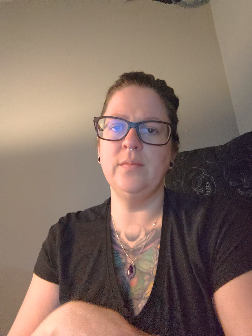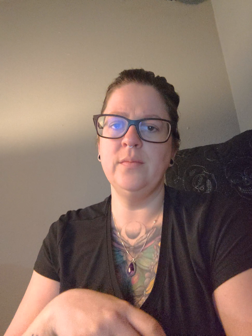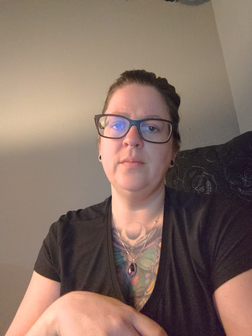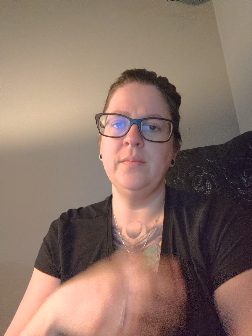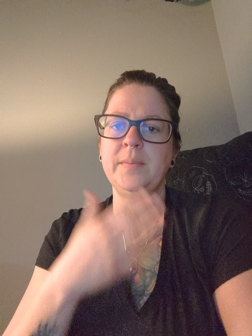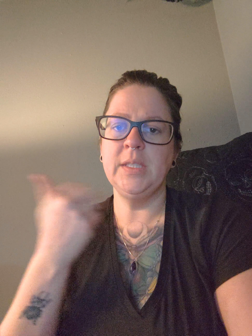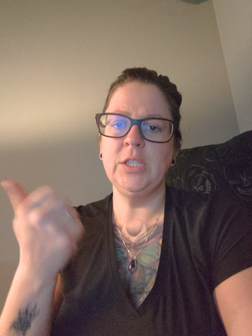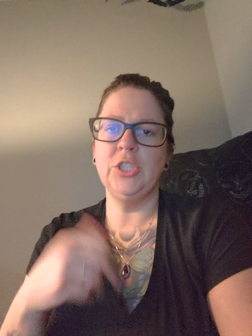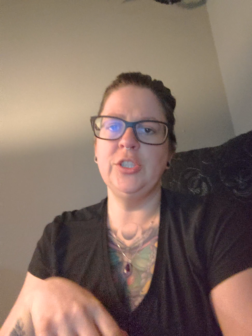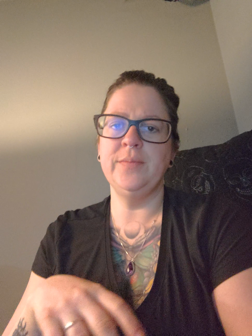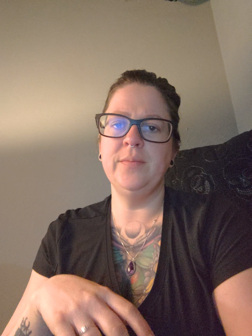better